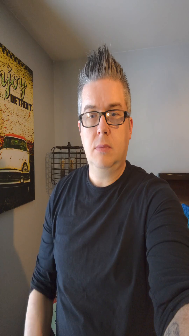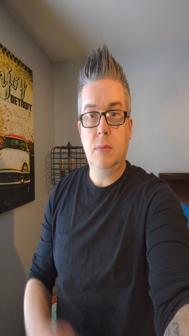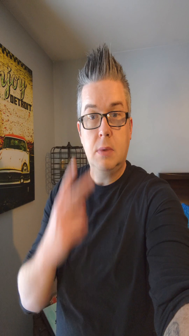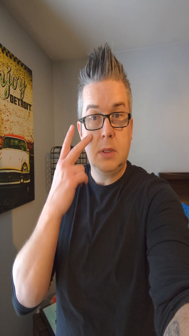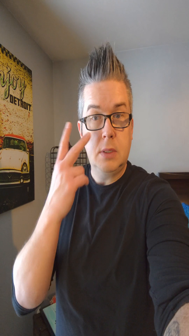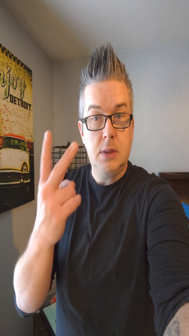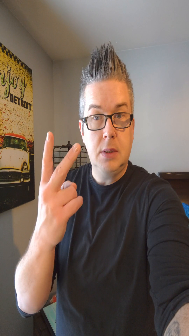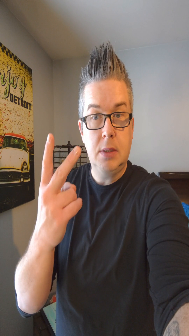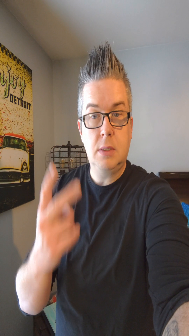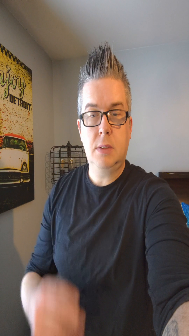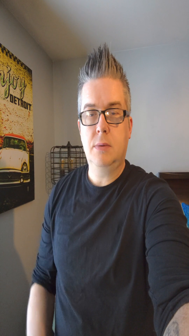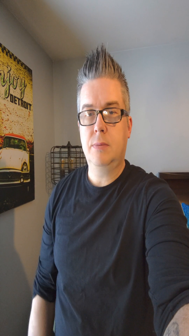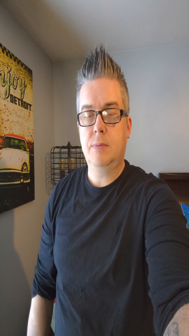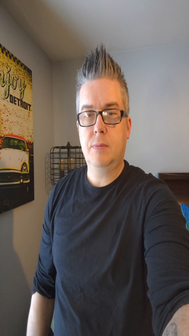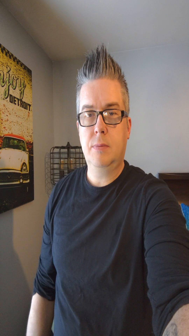see